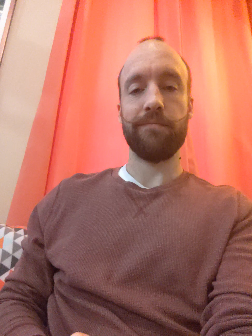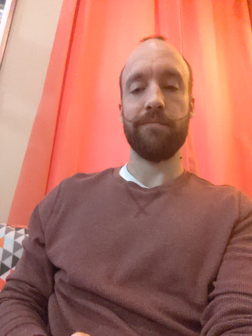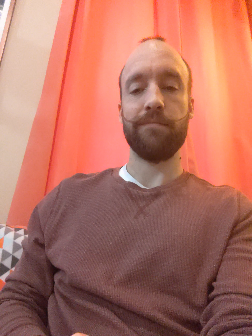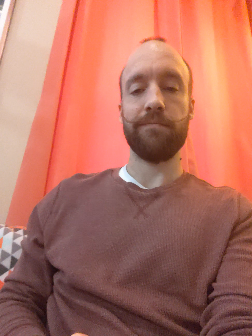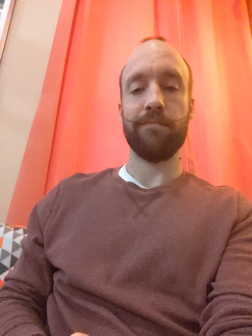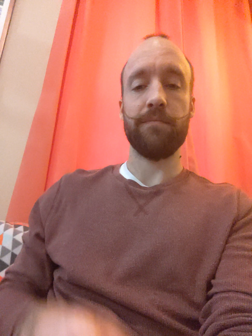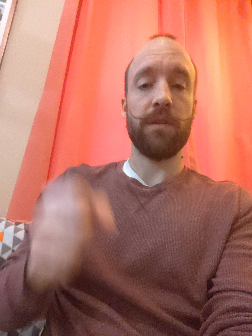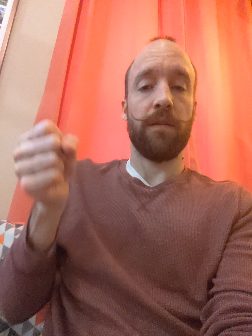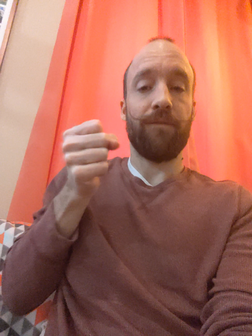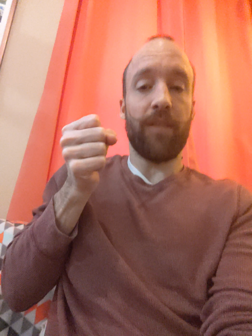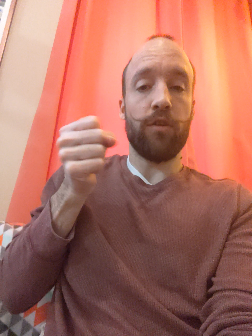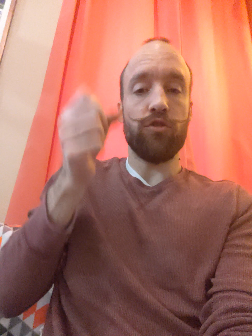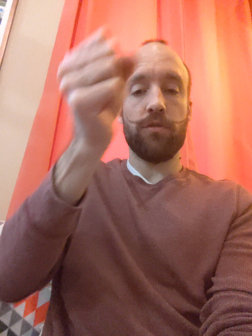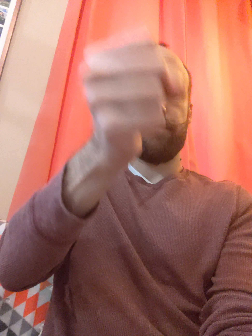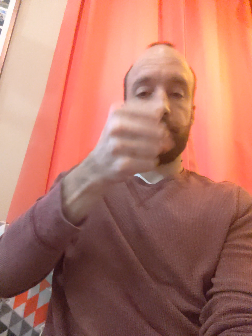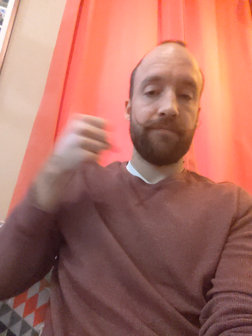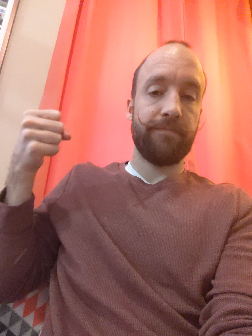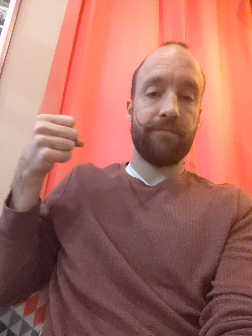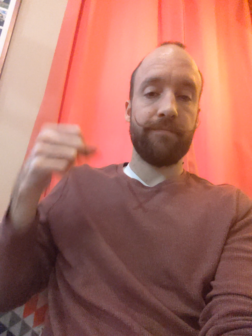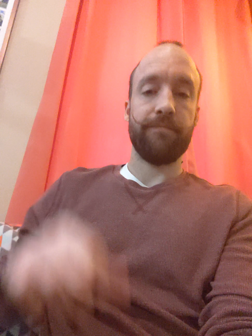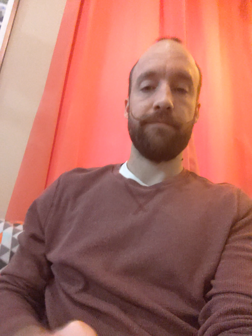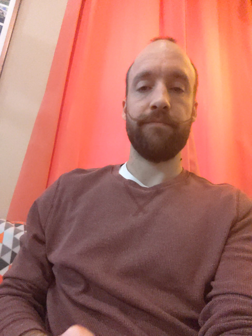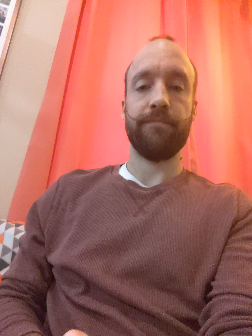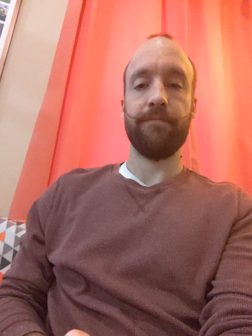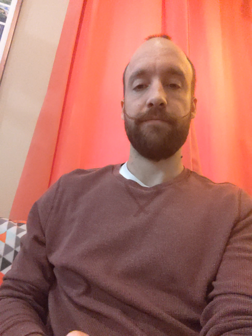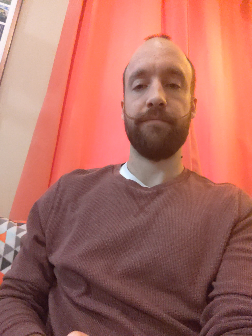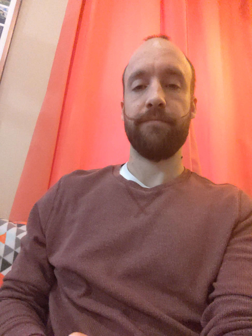refrigerator